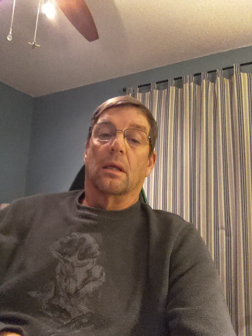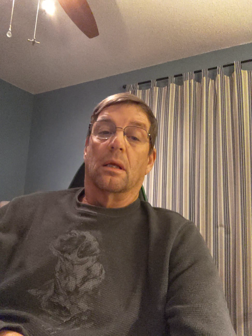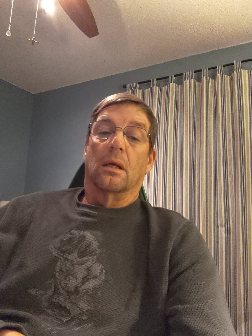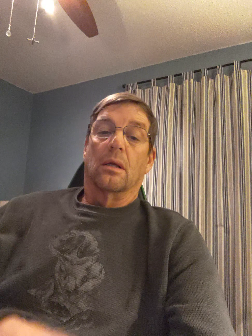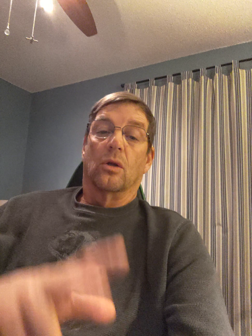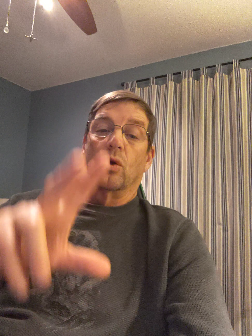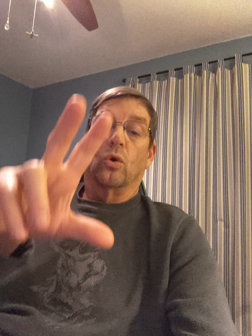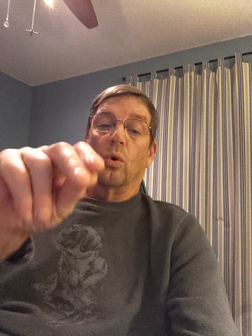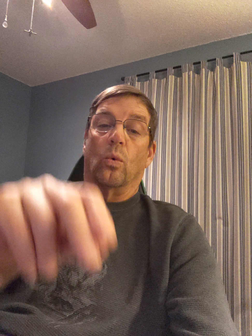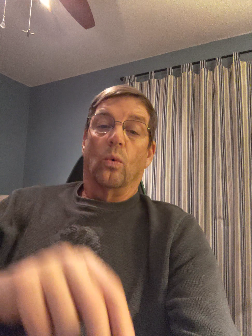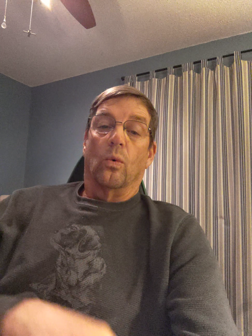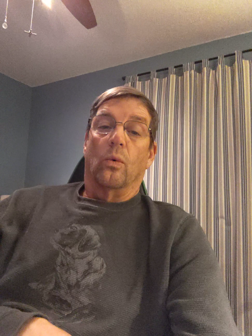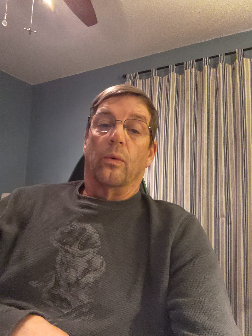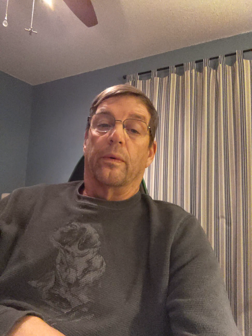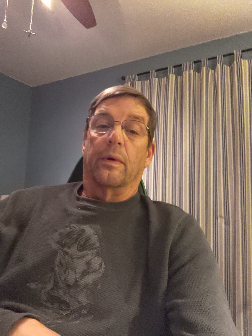no